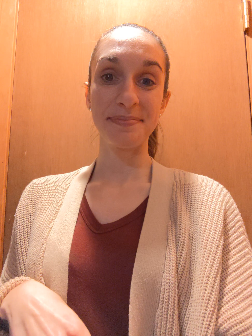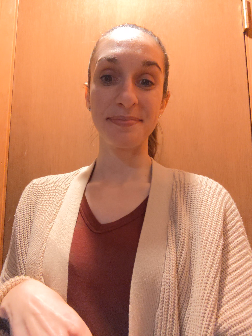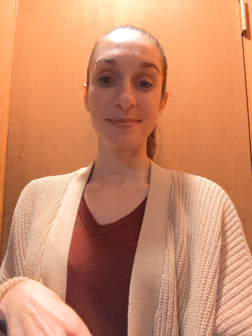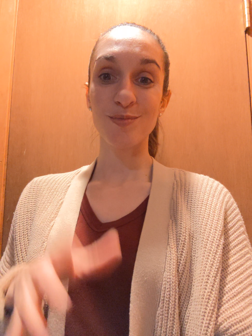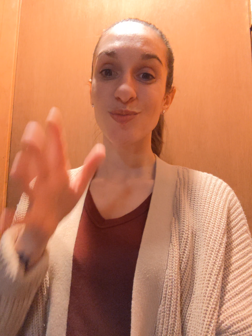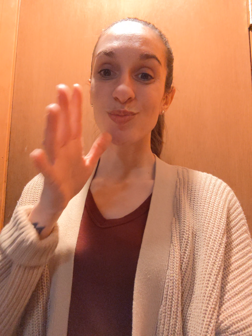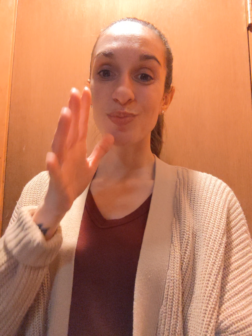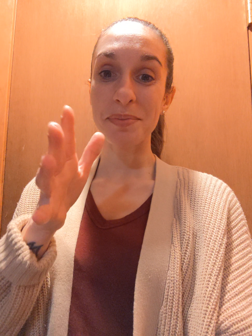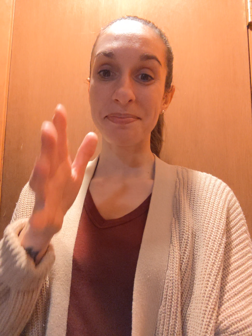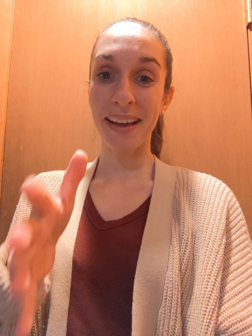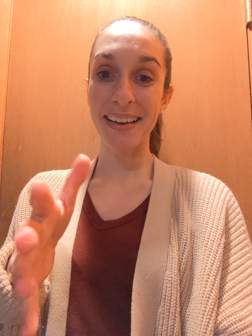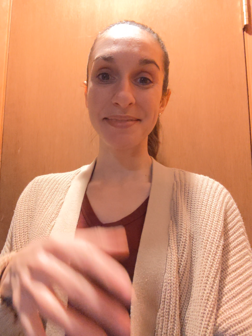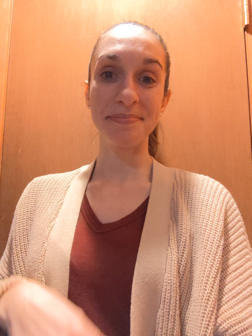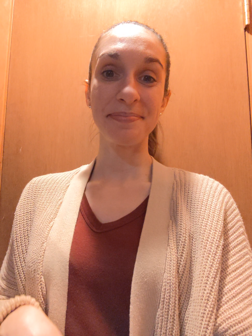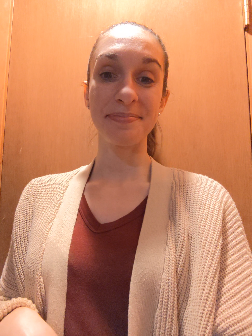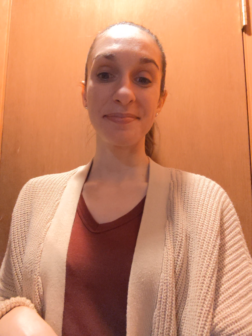grandma